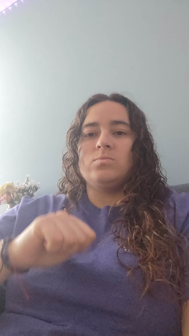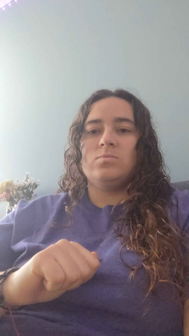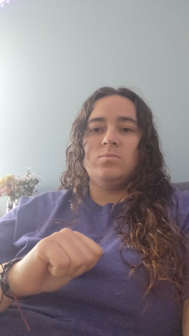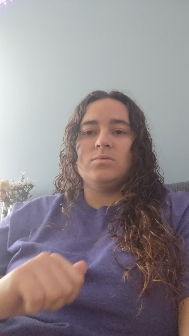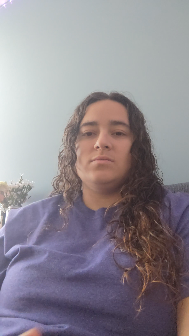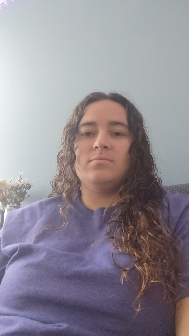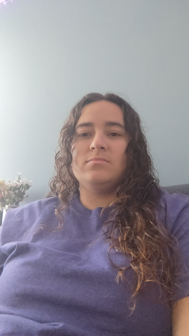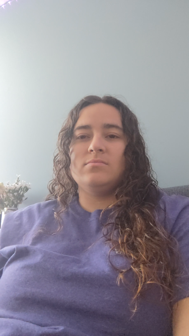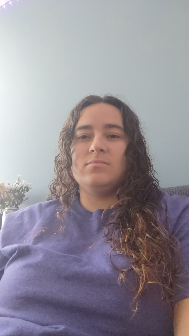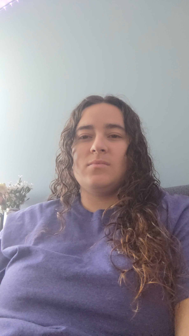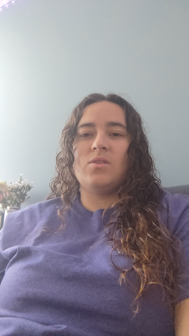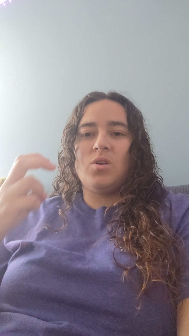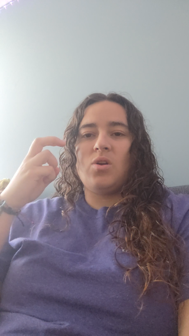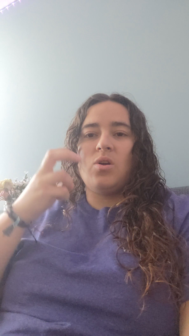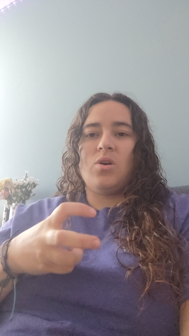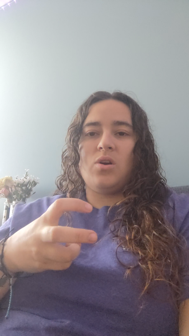hard